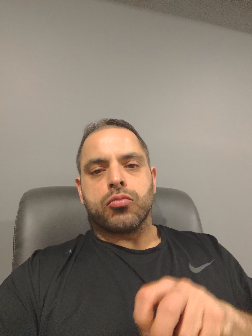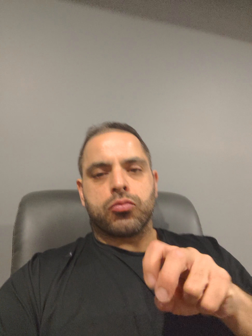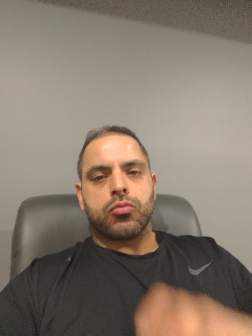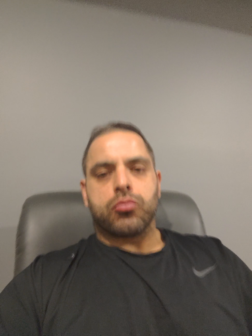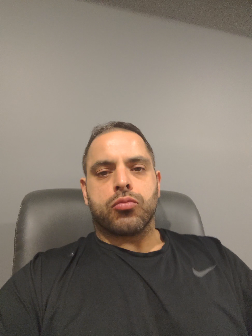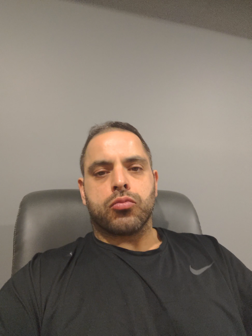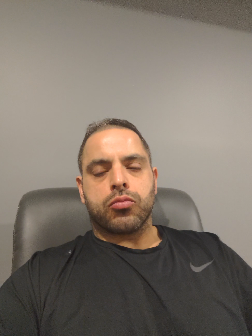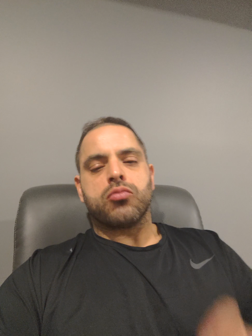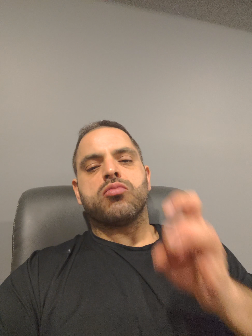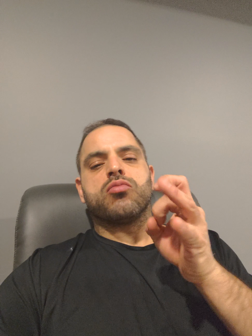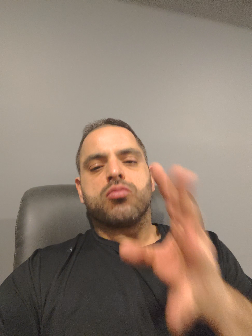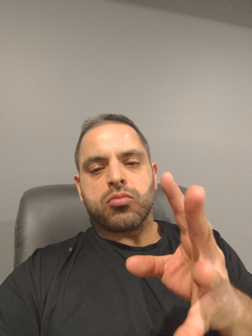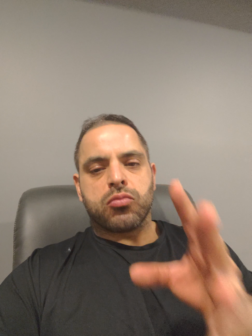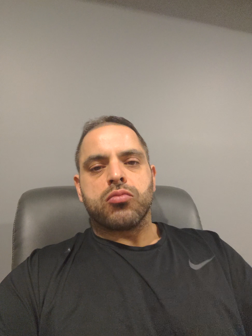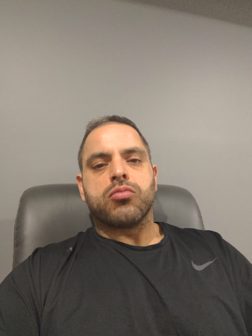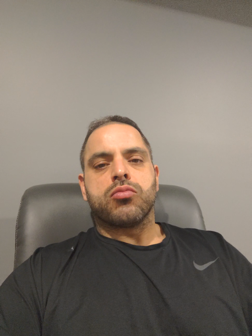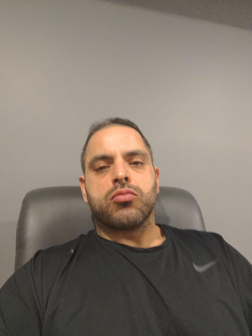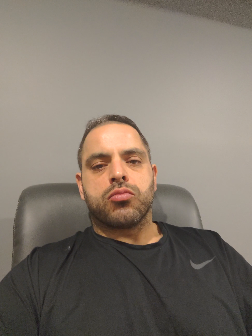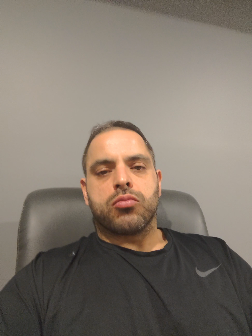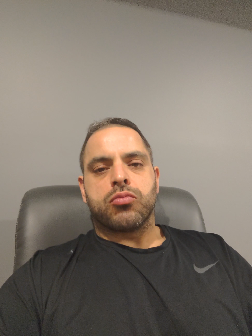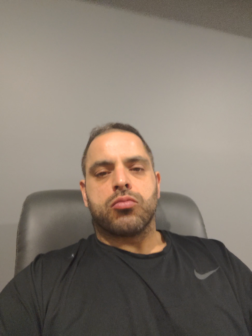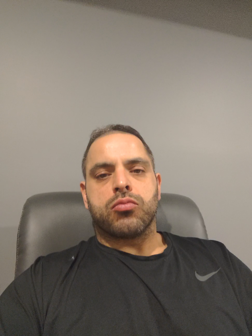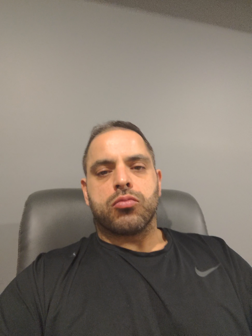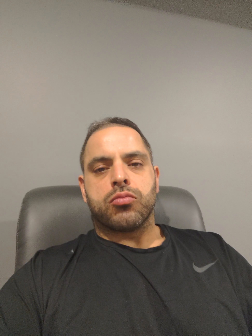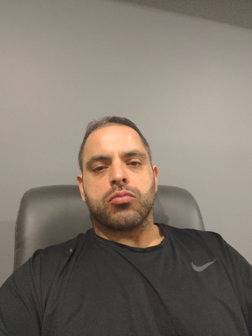hate